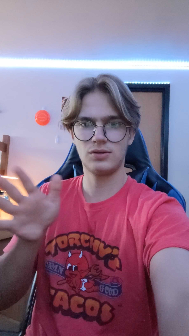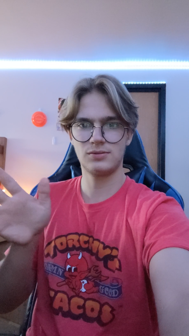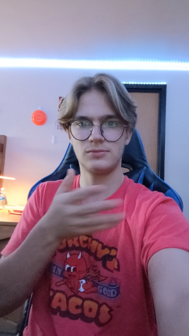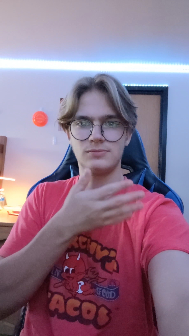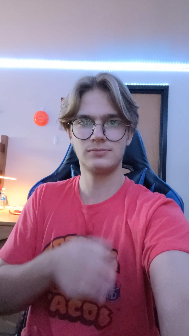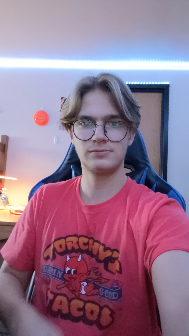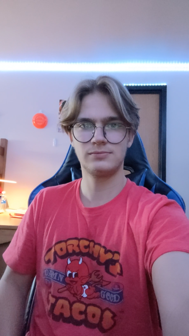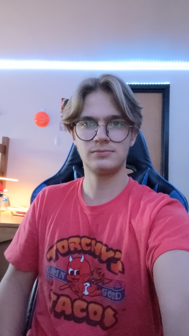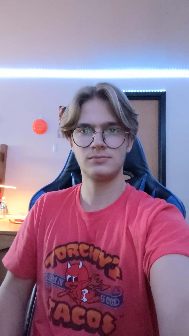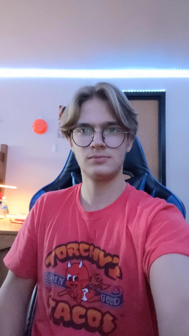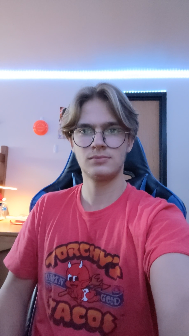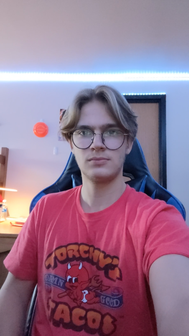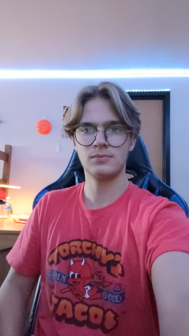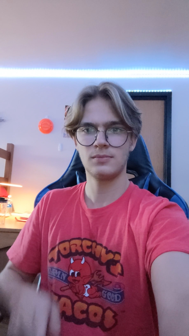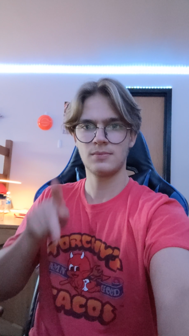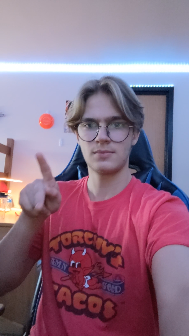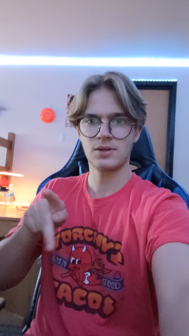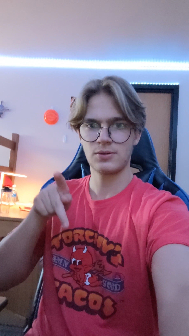people